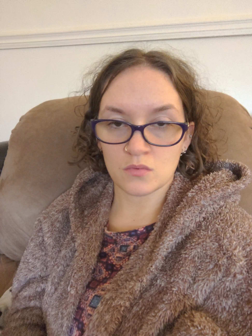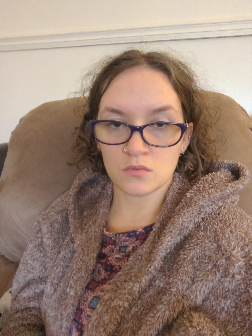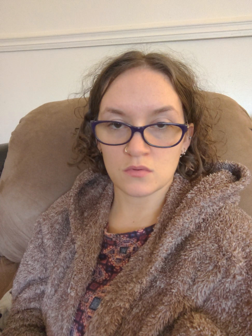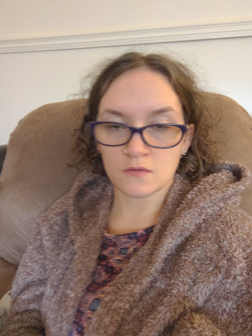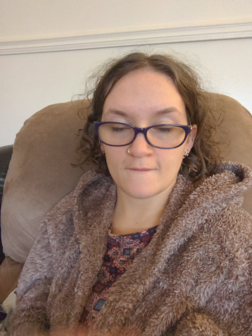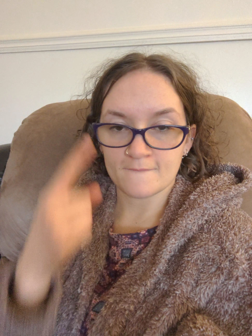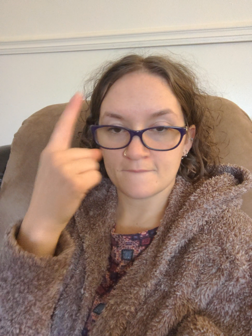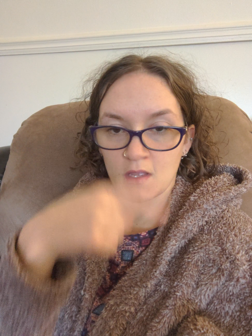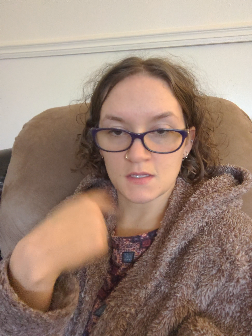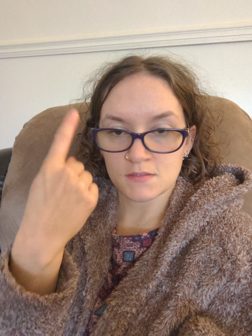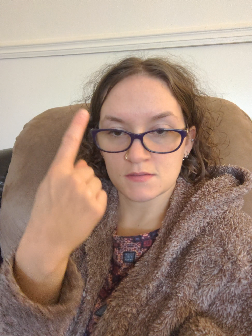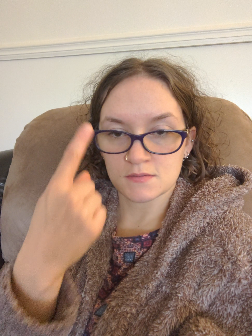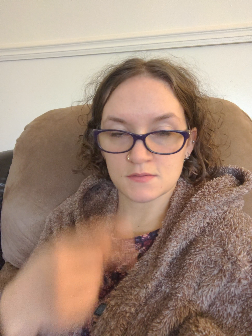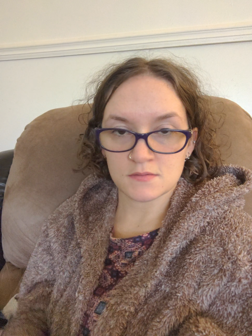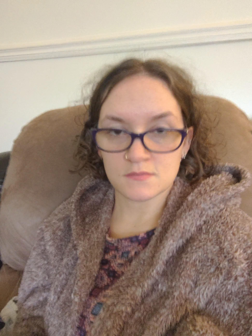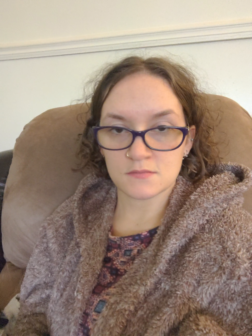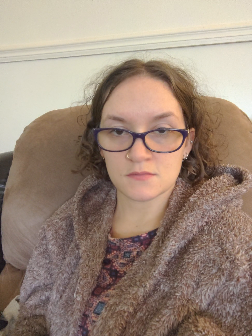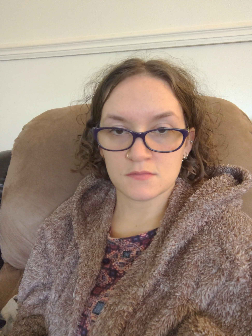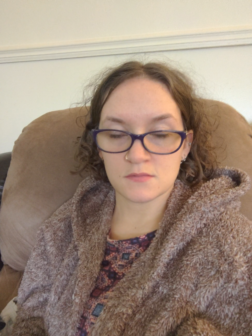face